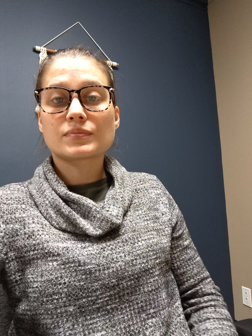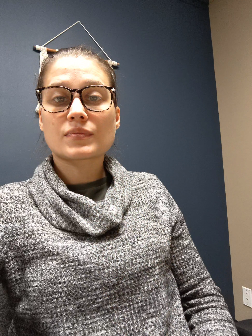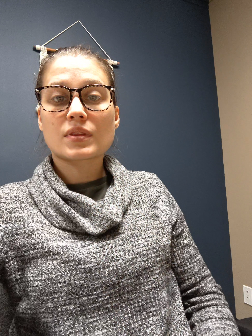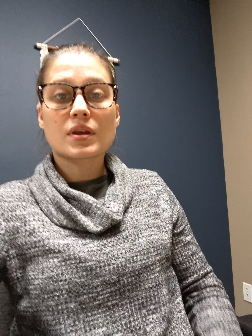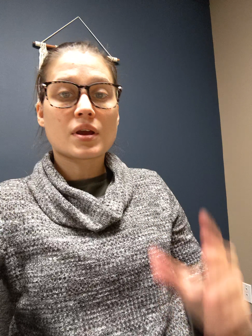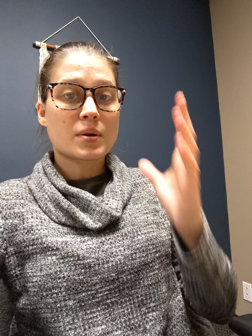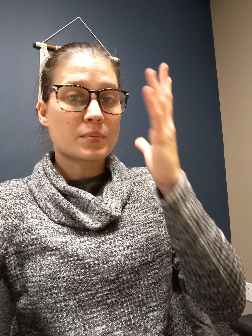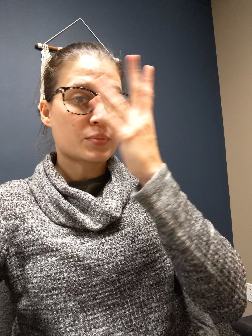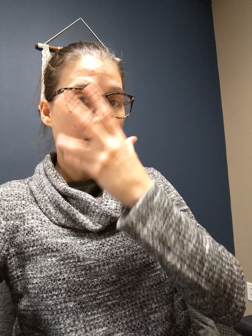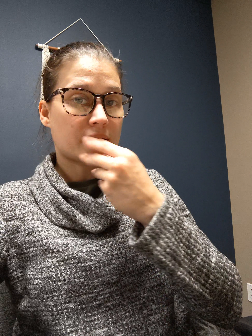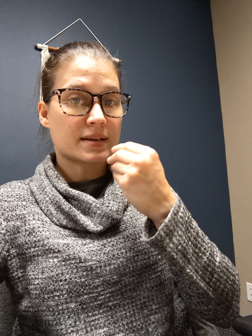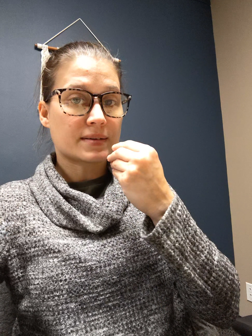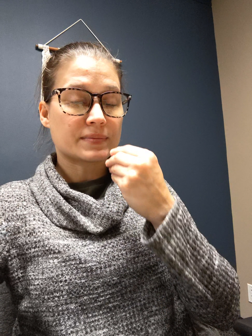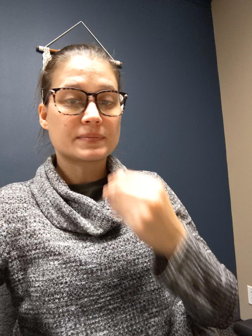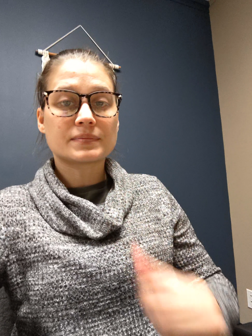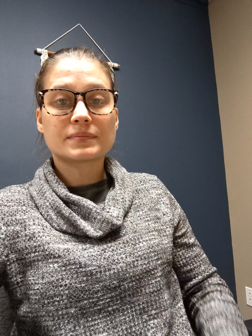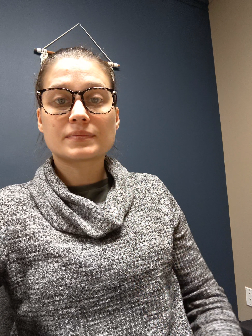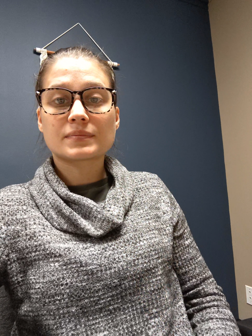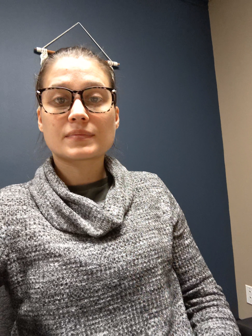pretty